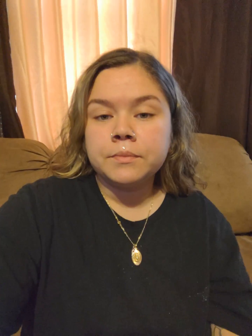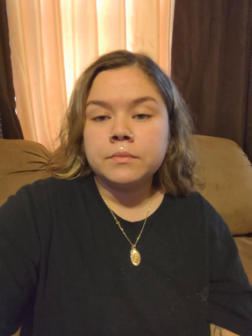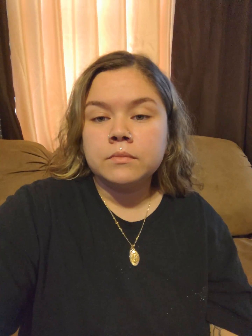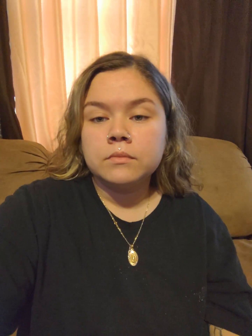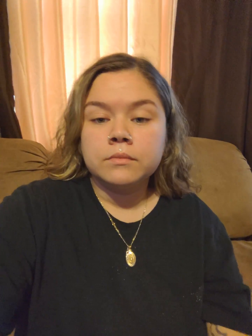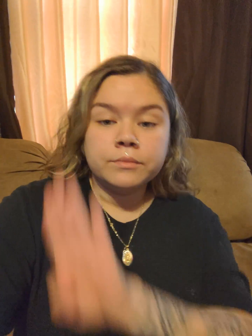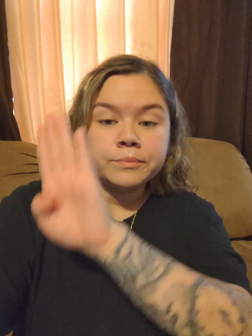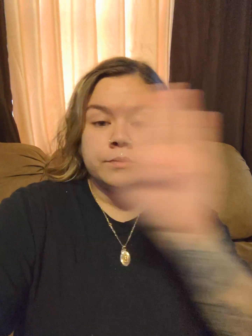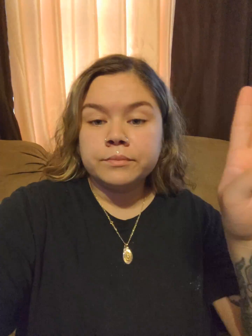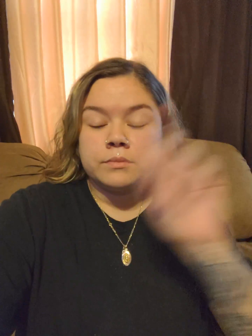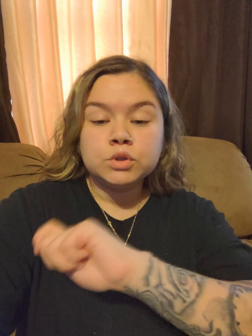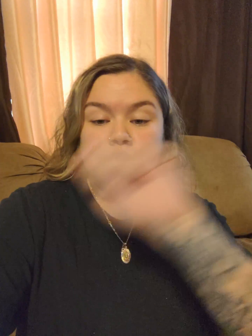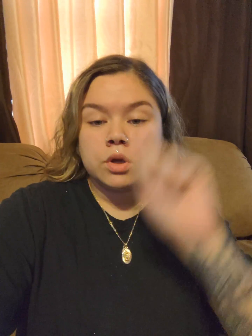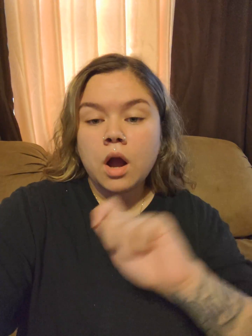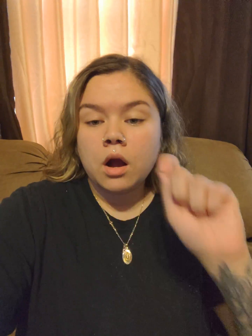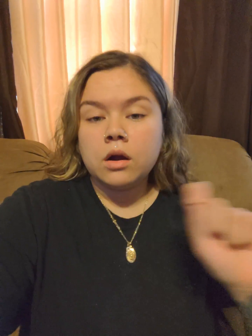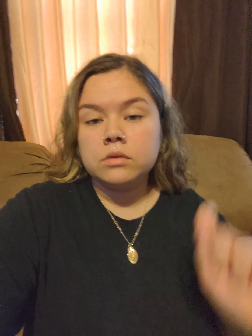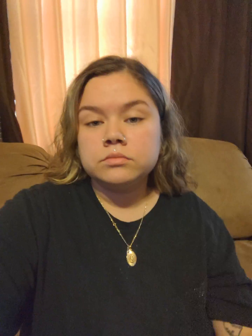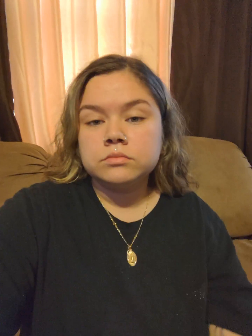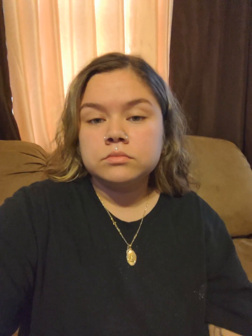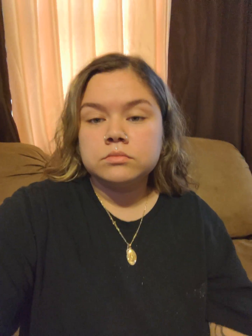chalk